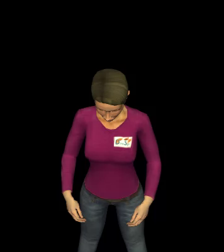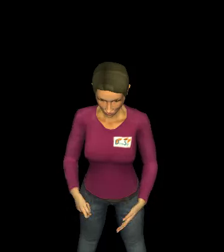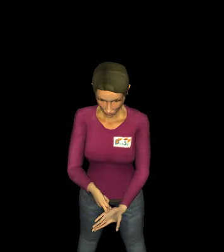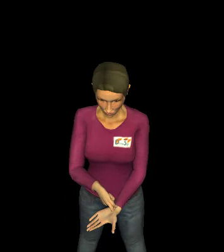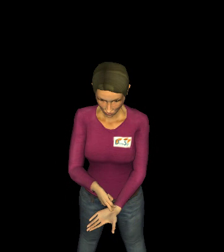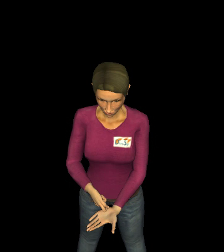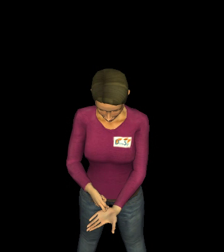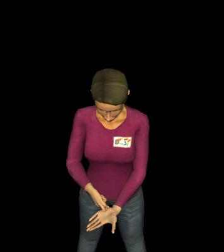يشتري